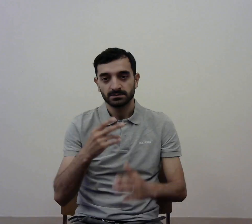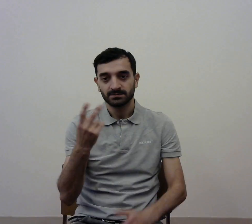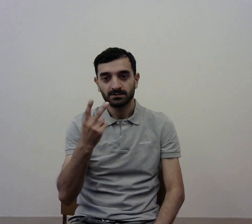2